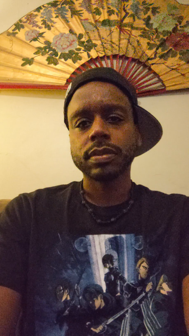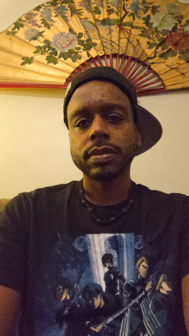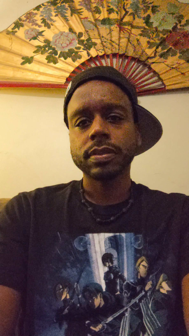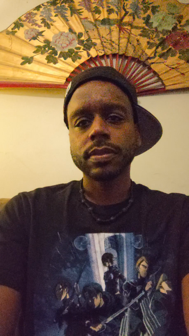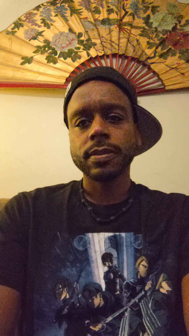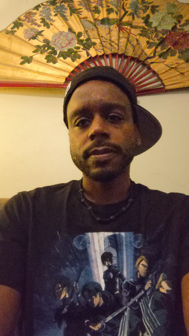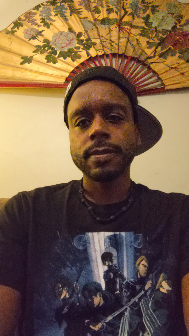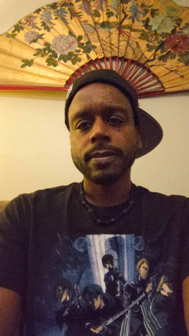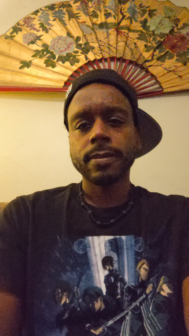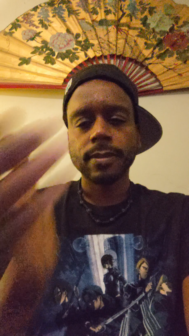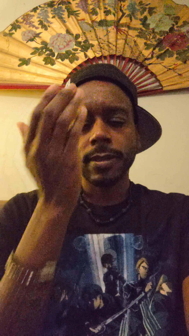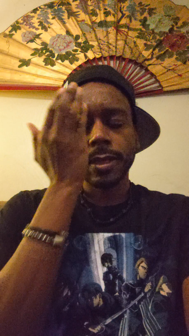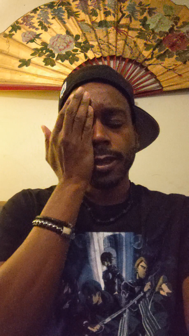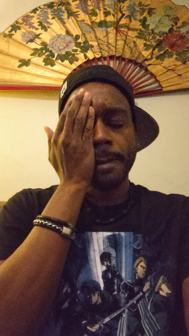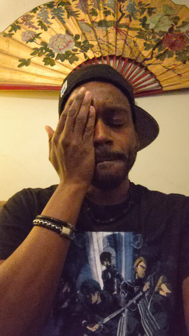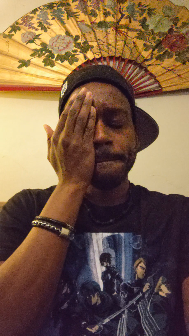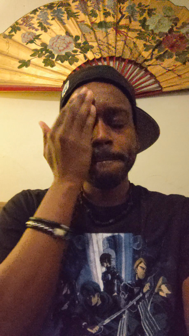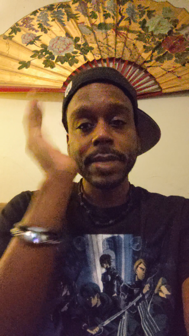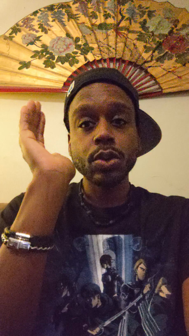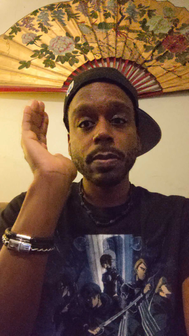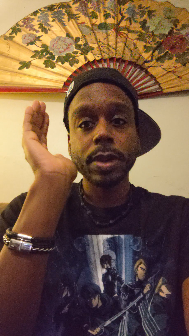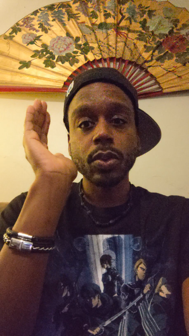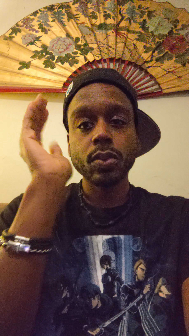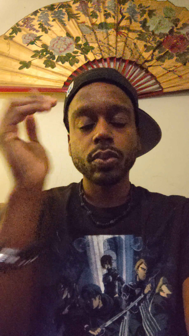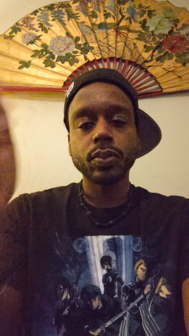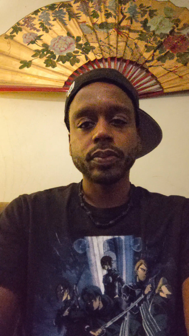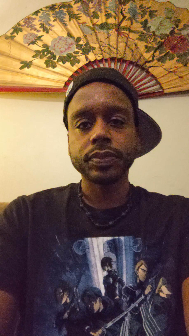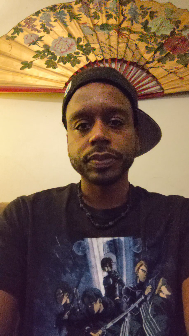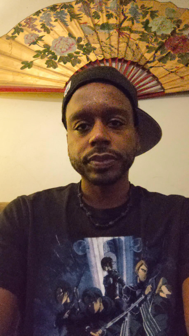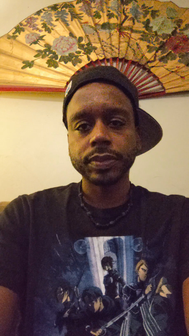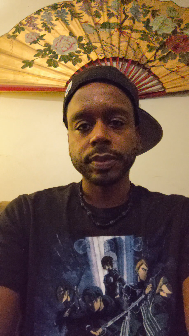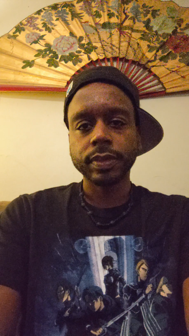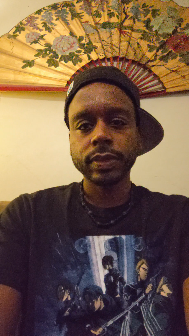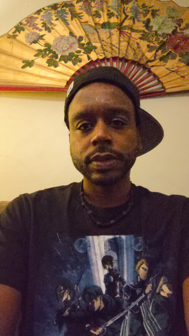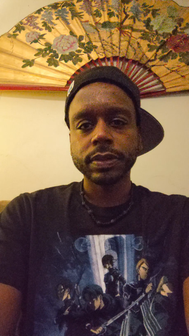peekaboo